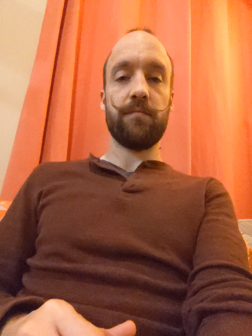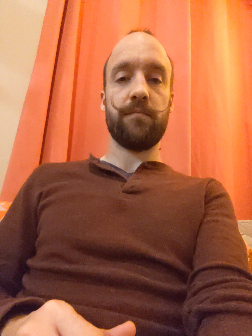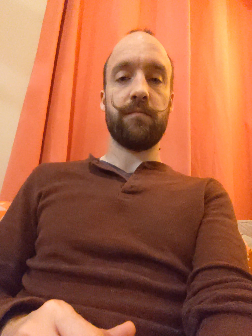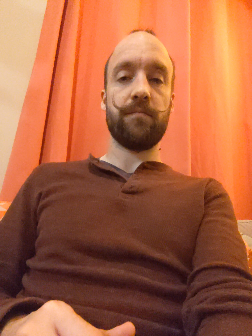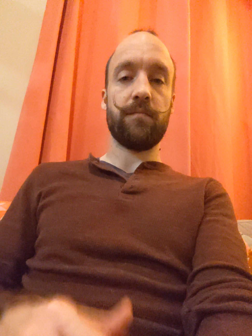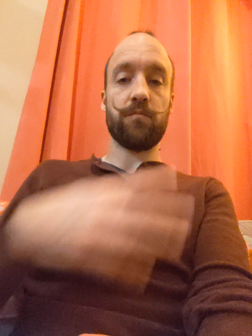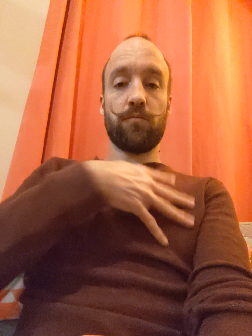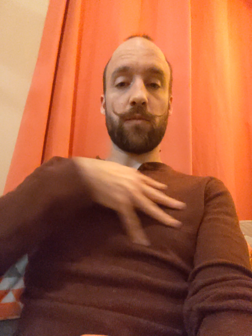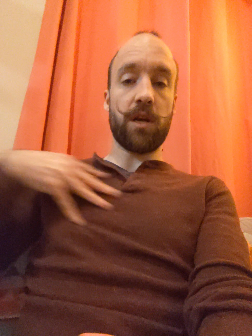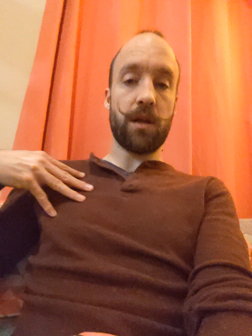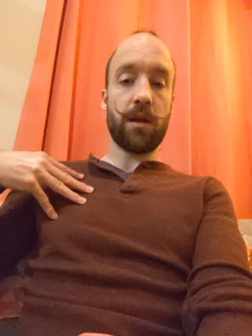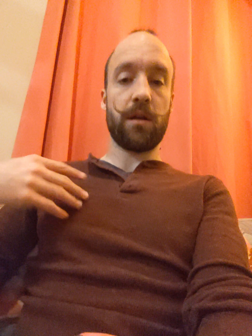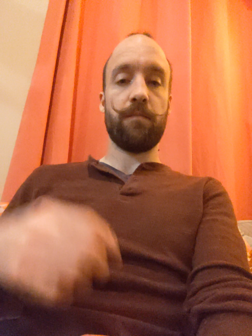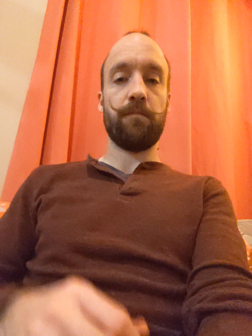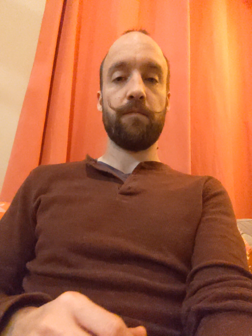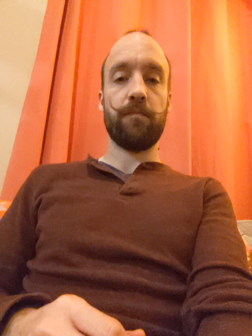zebra